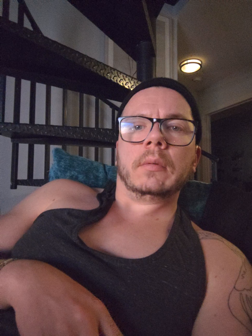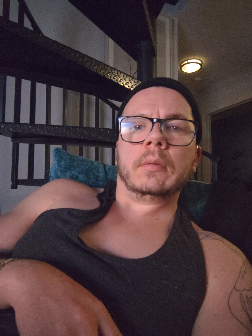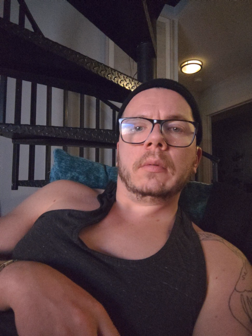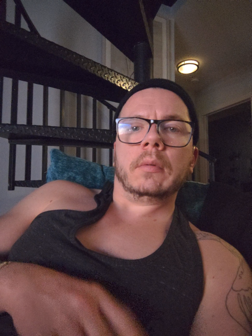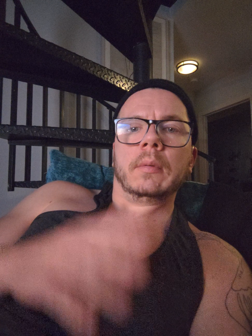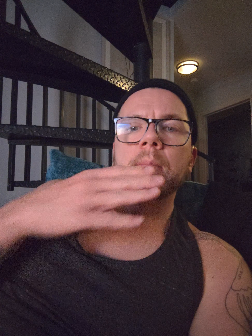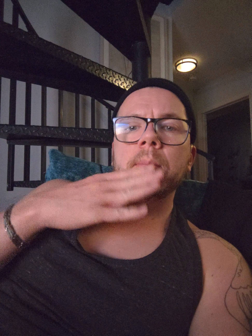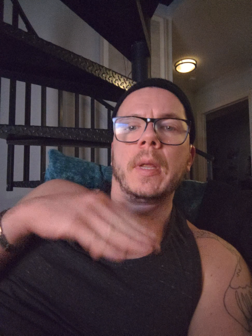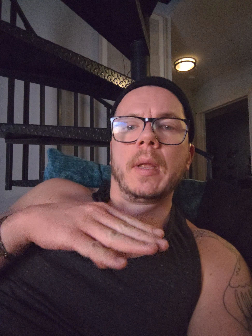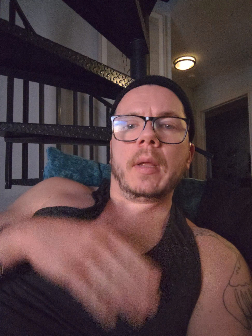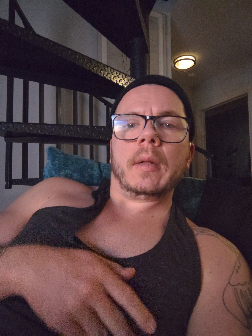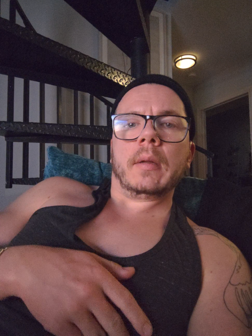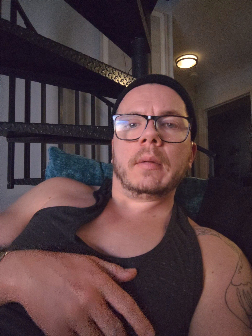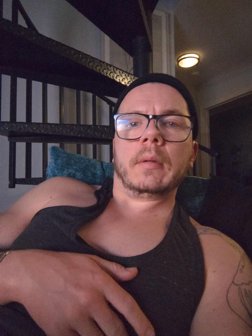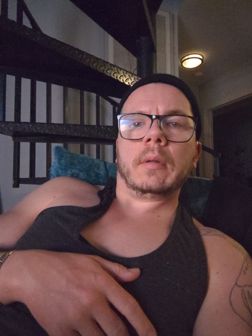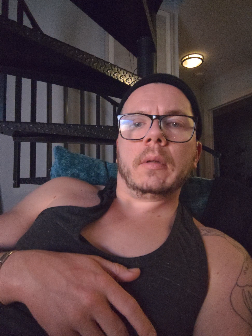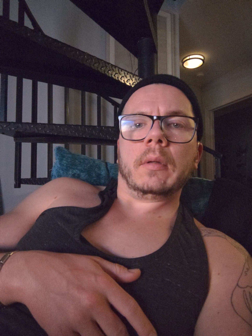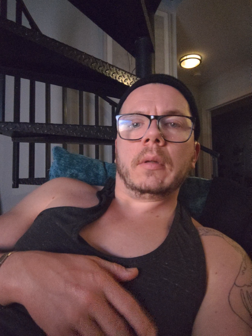bad